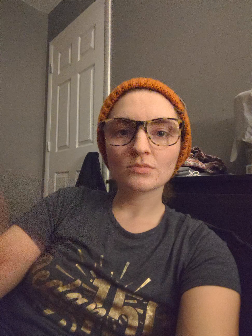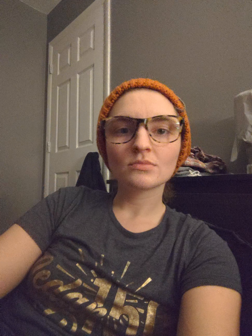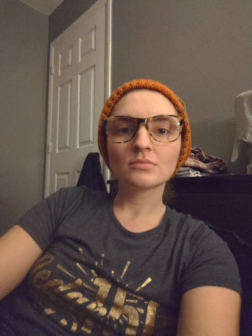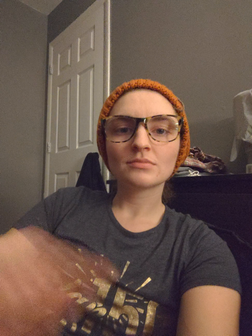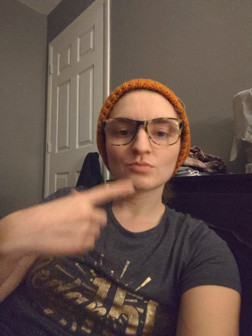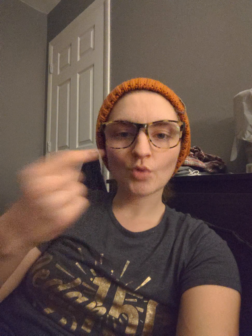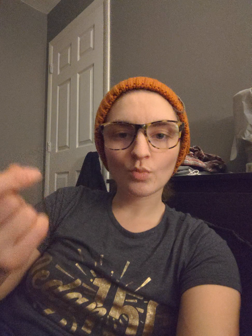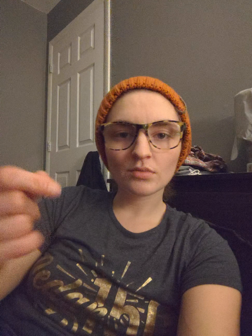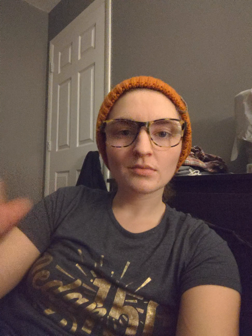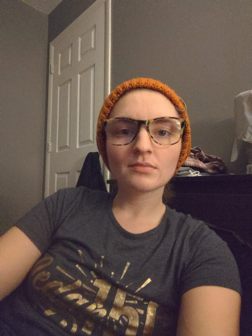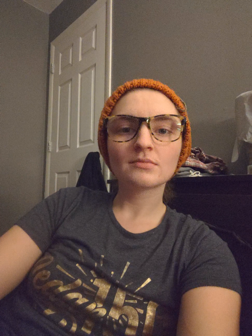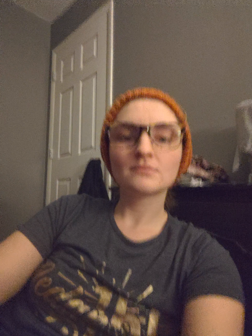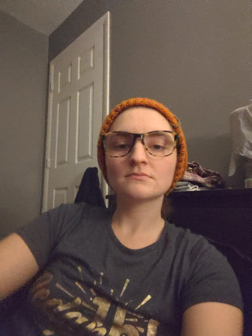go